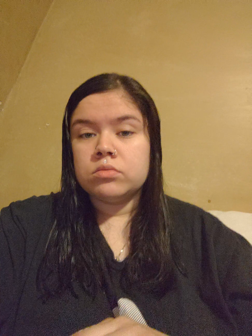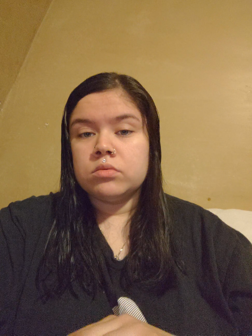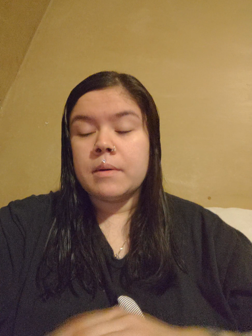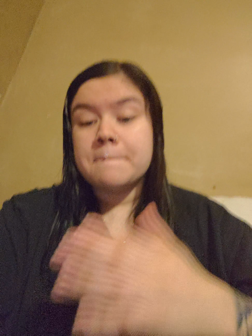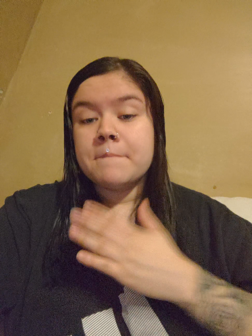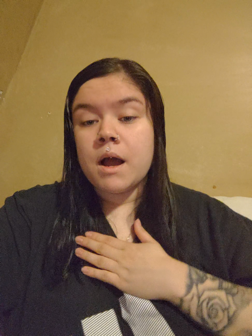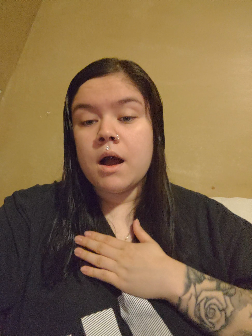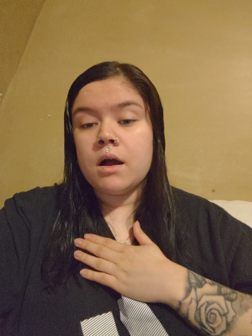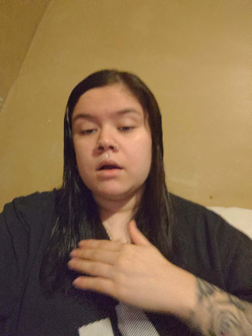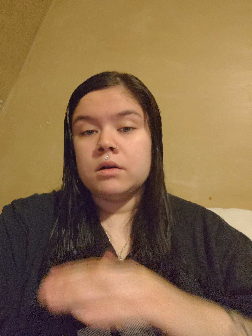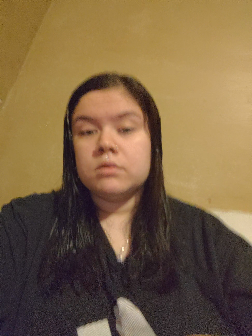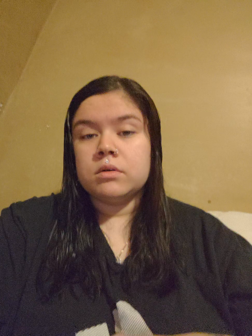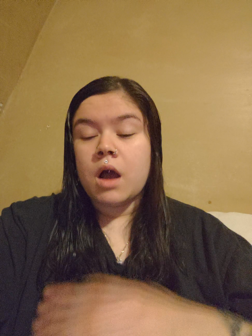my